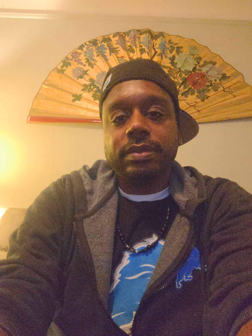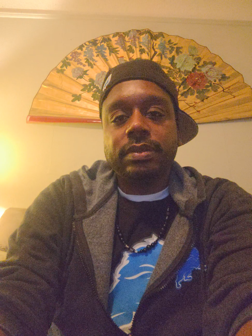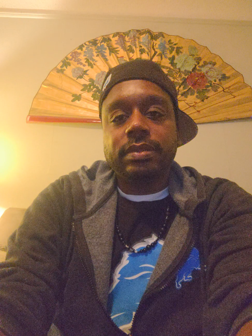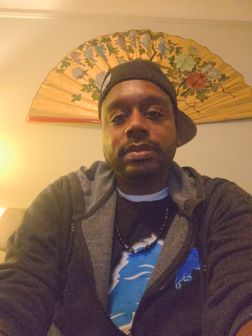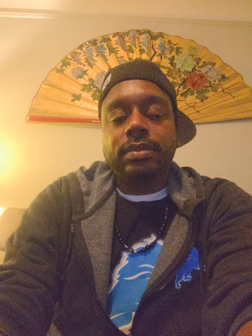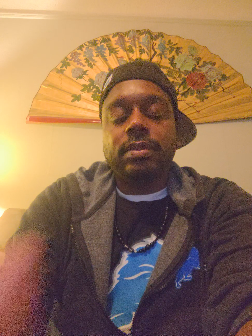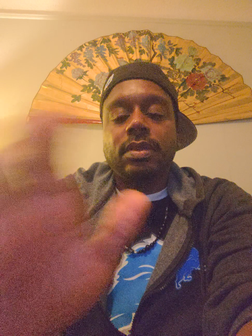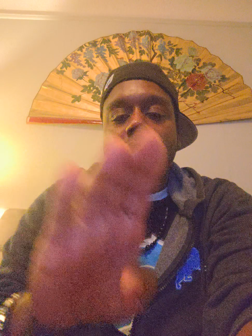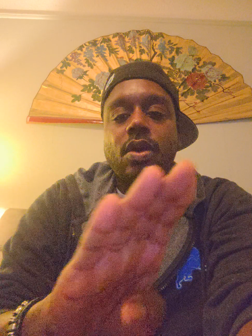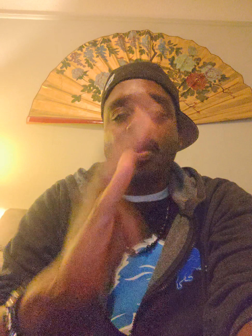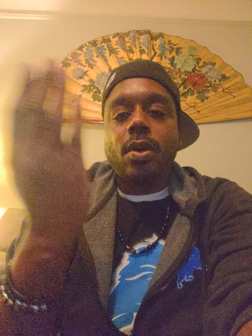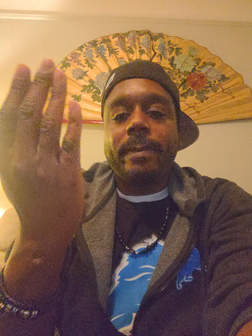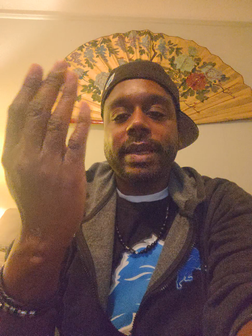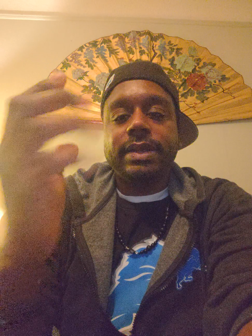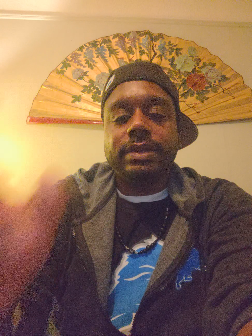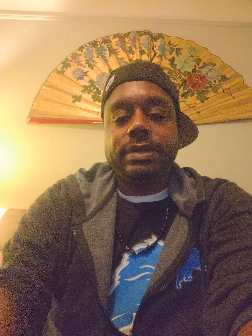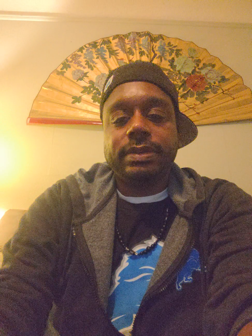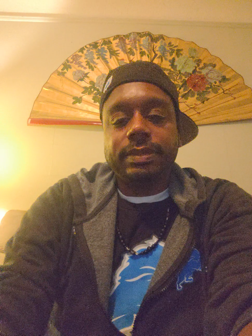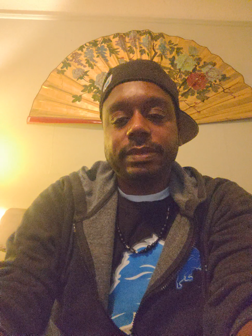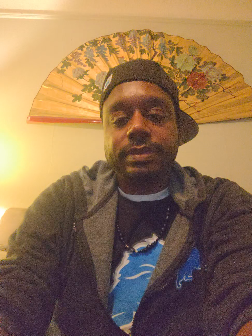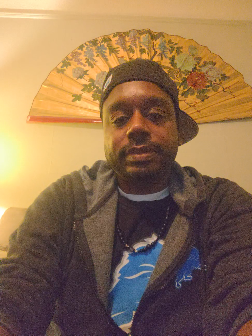open